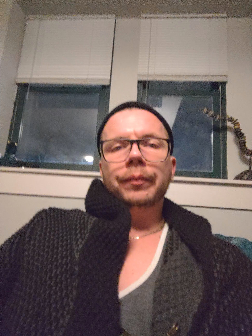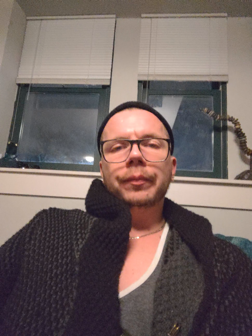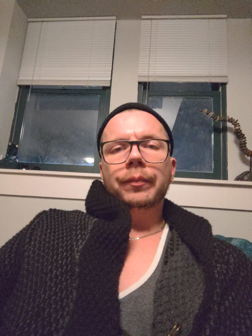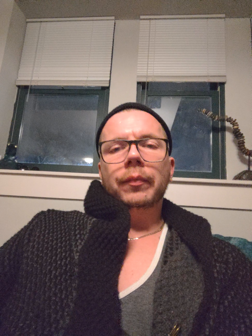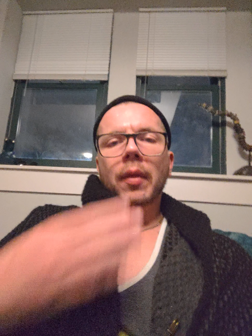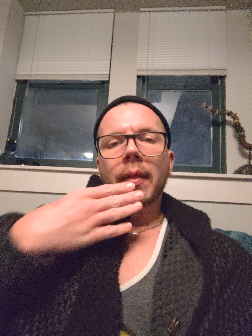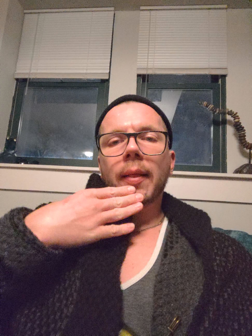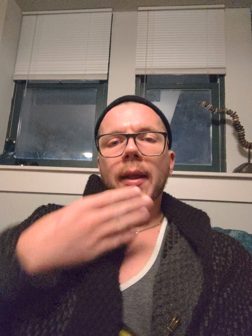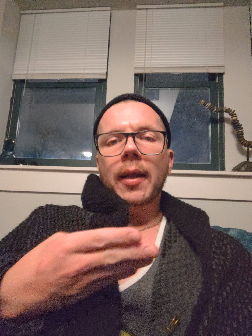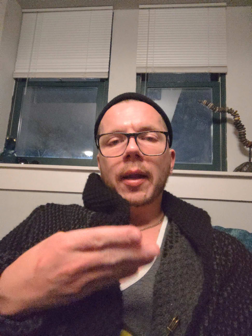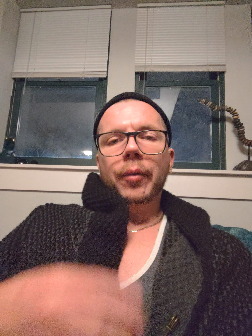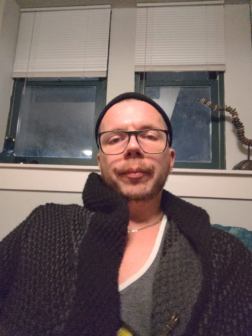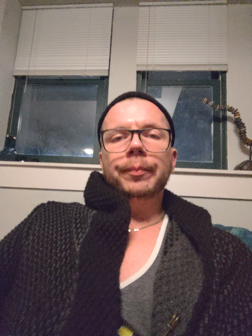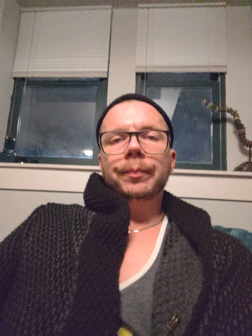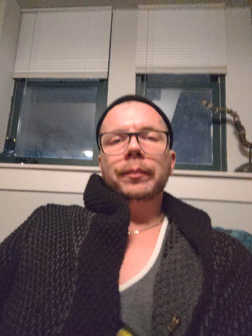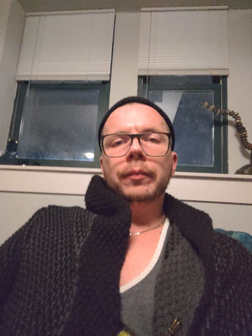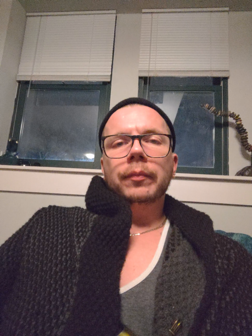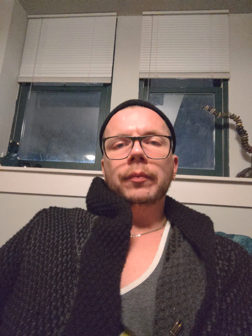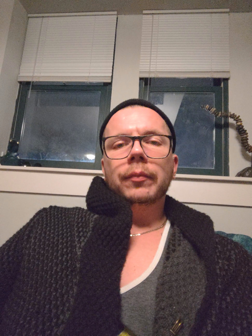thank you